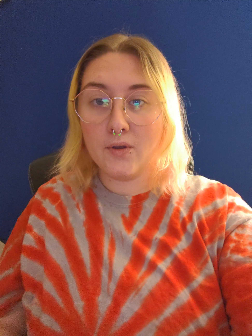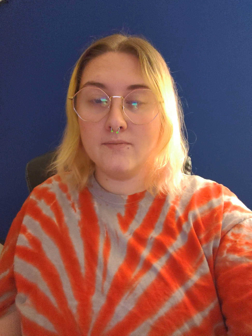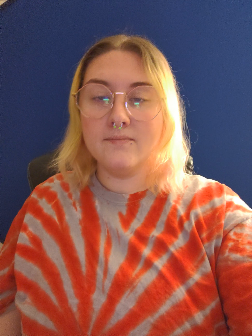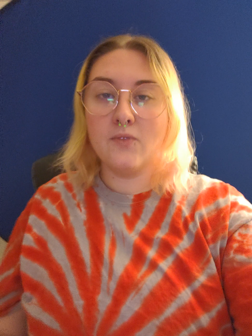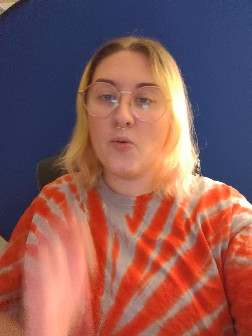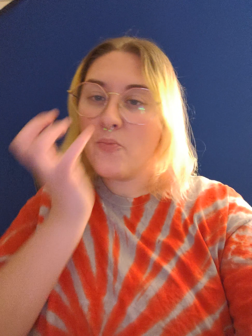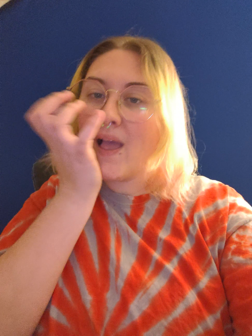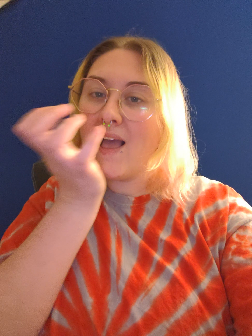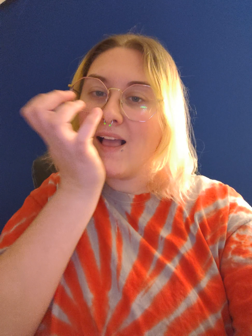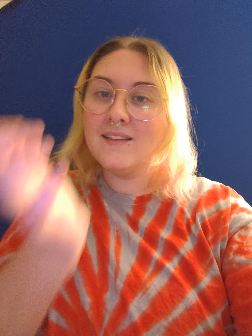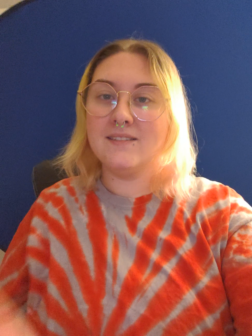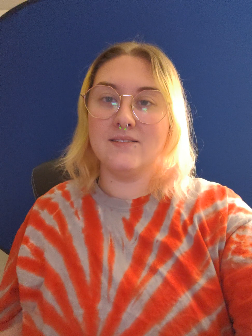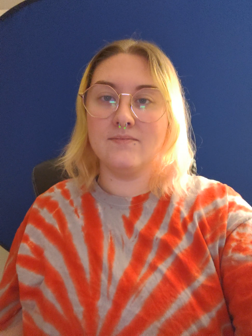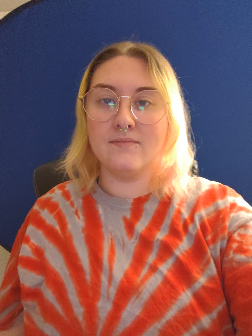grass